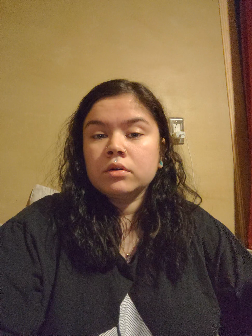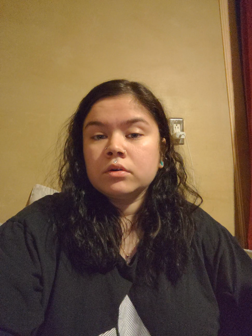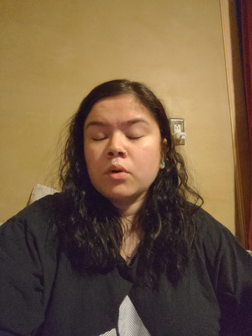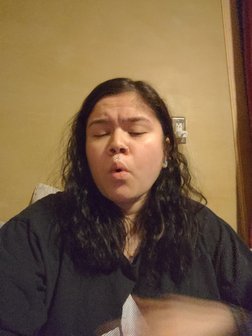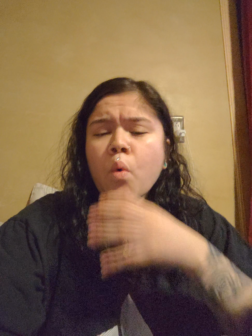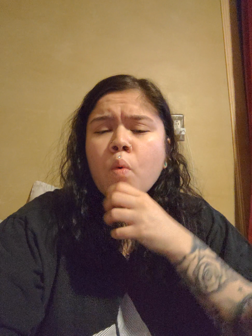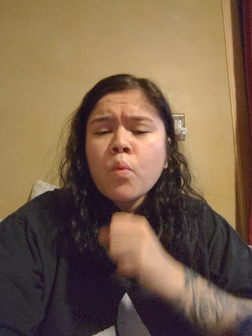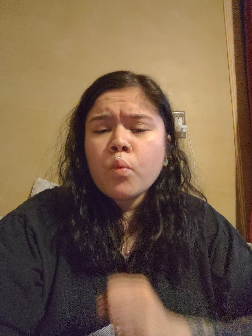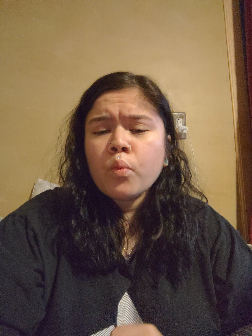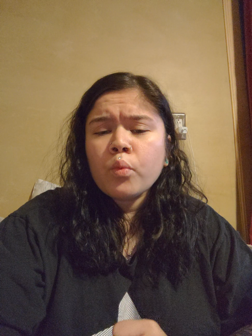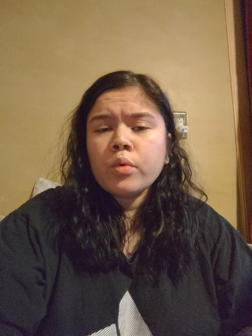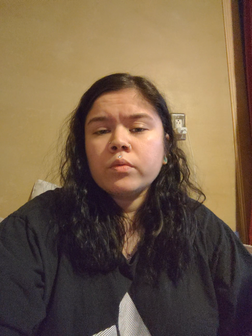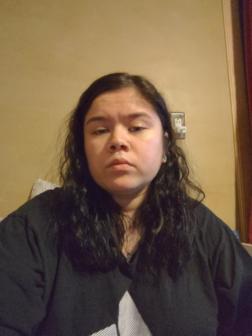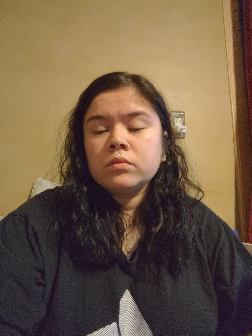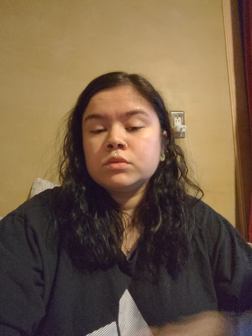old